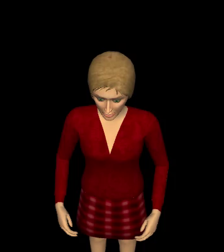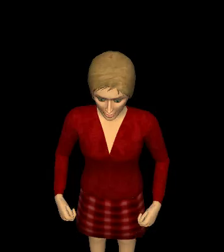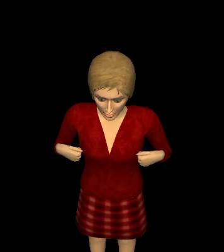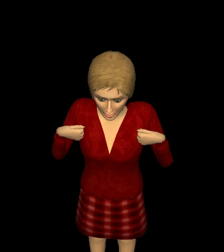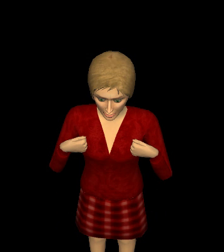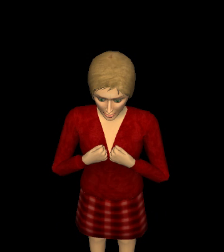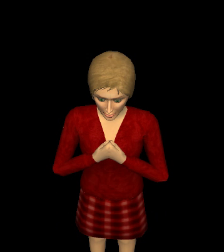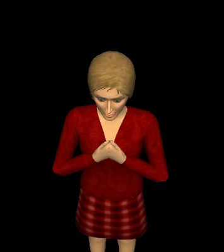معطف